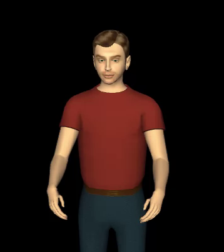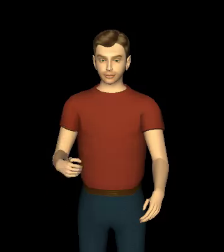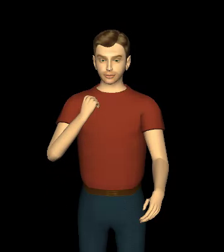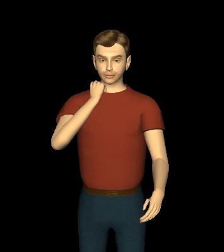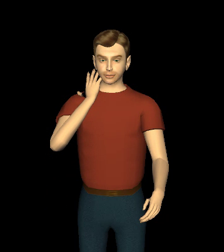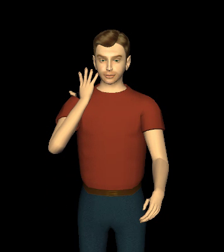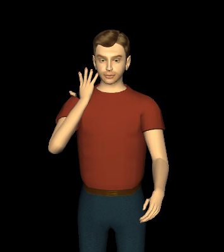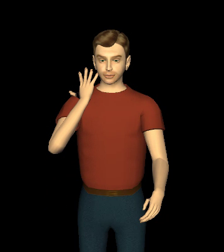أبيض